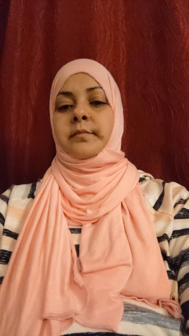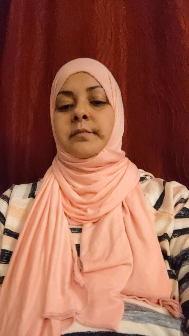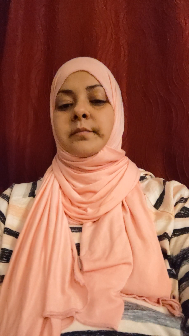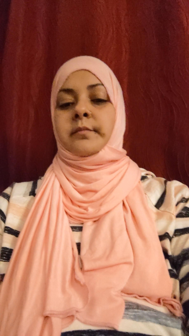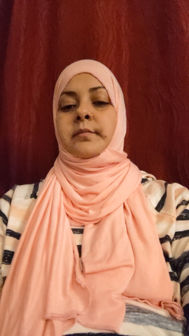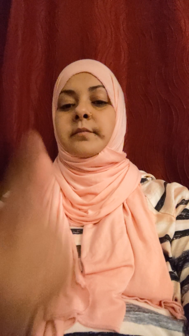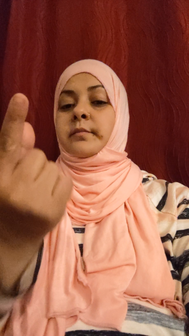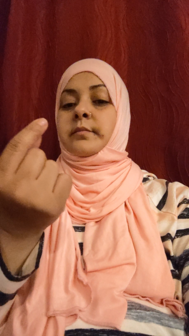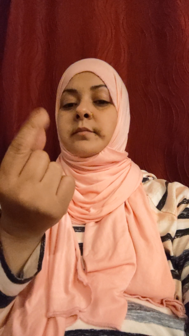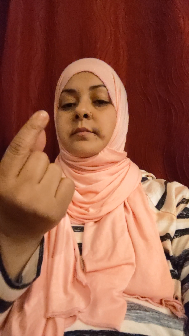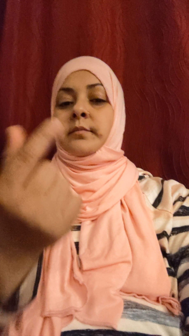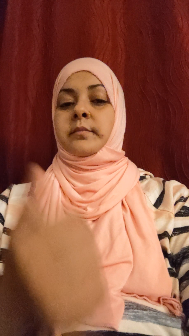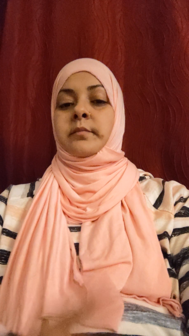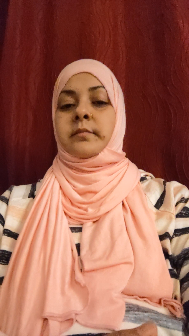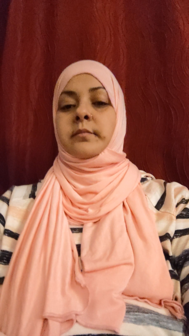do